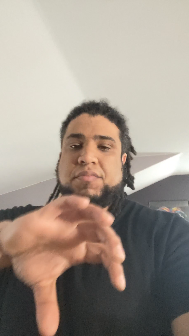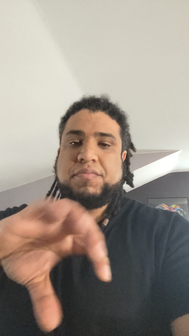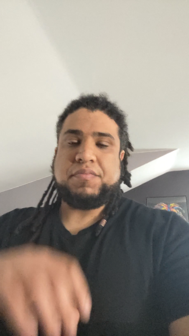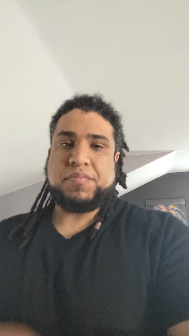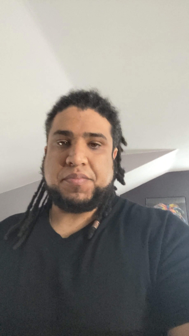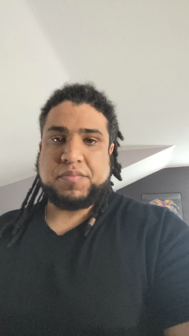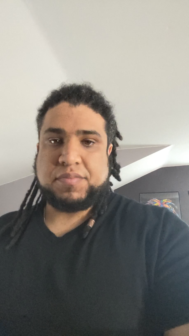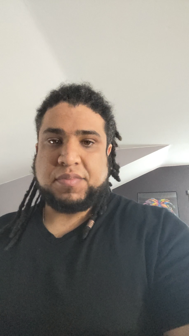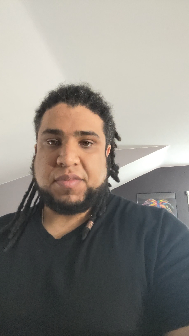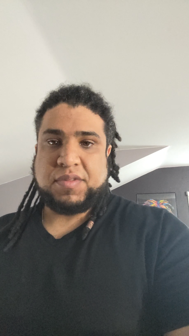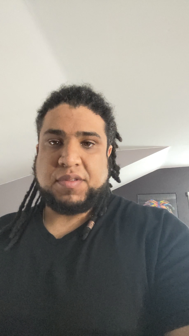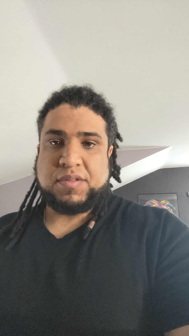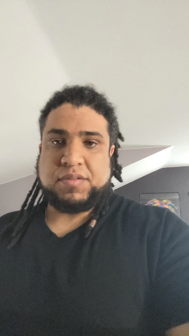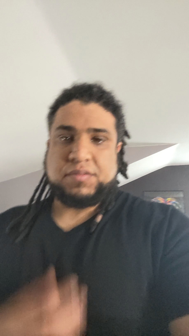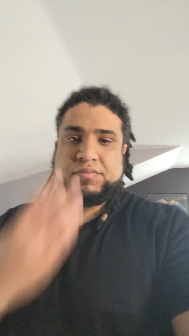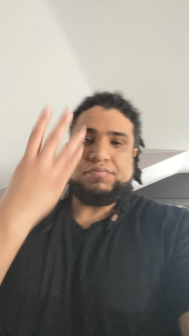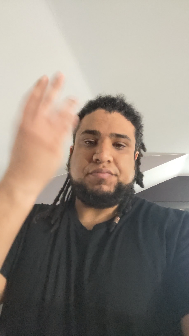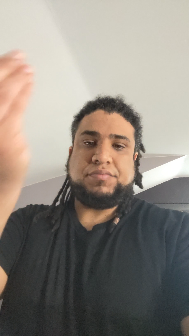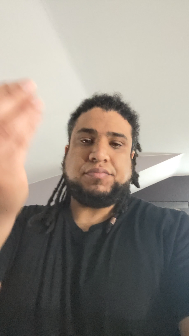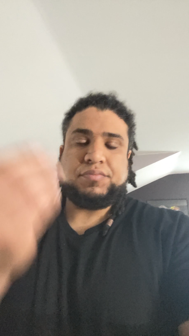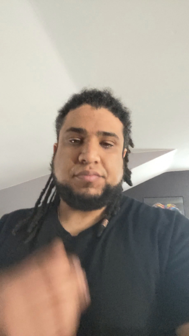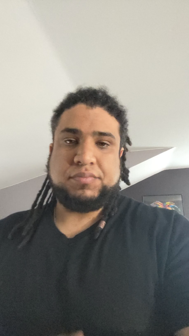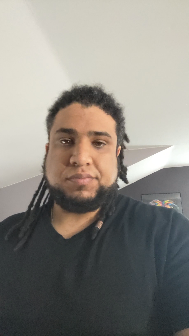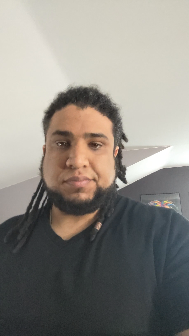going to